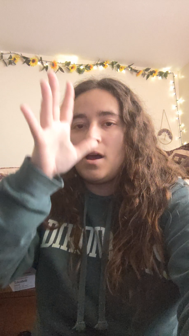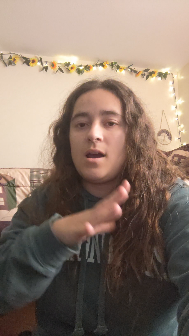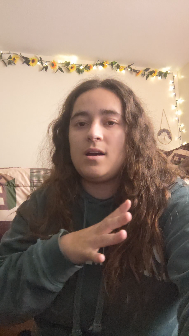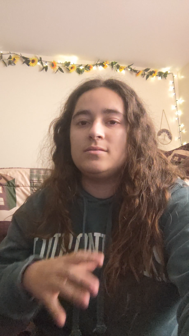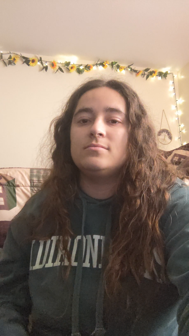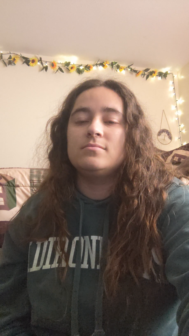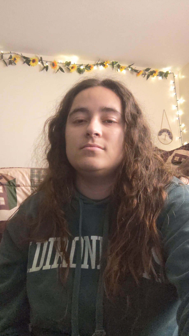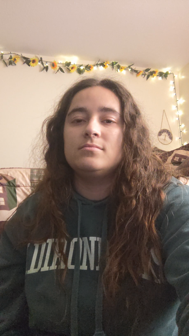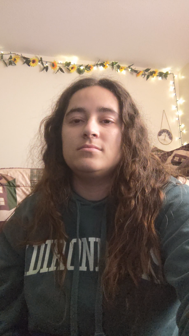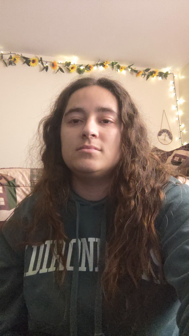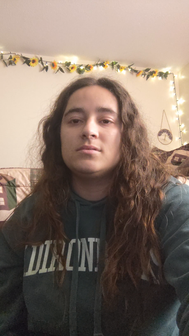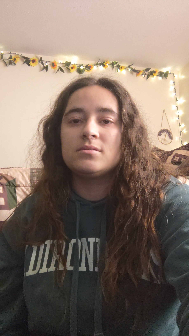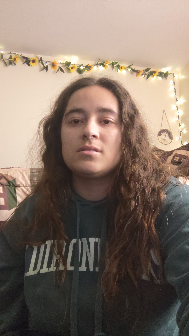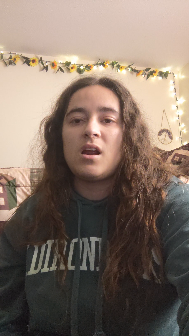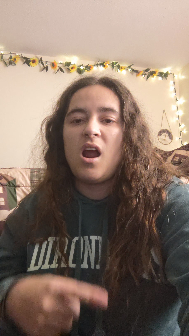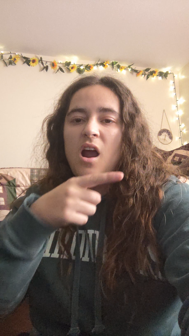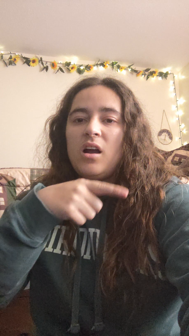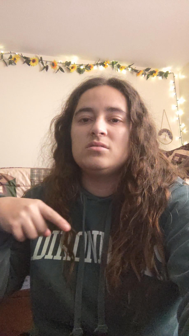cut